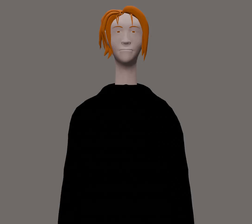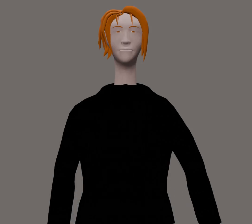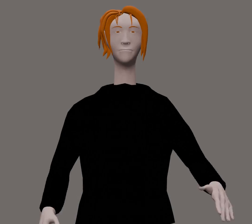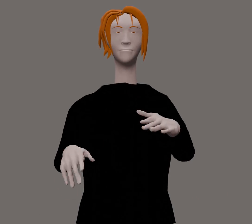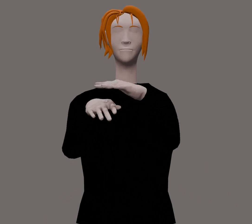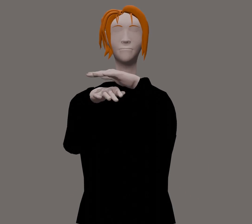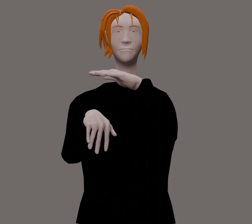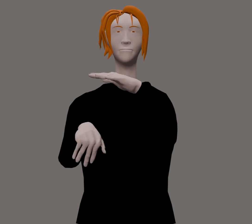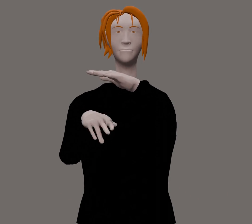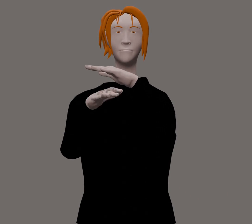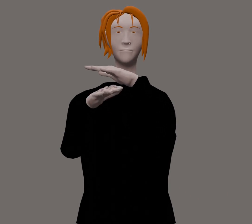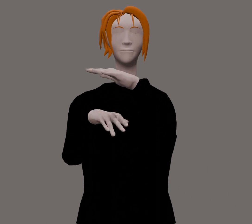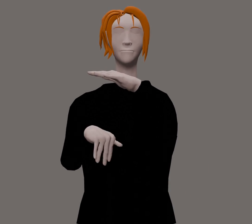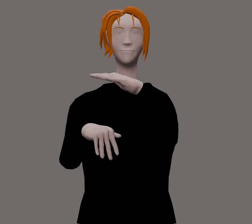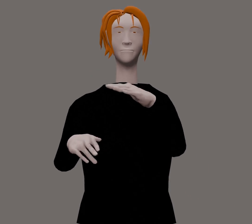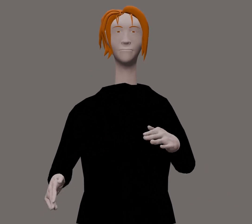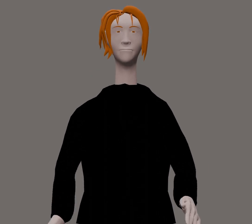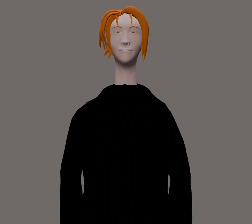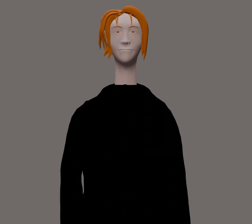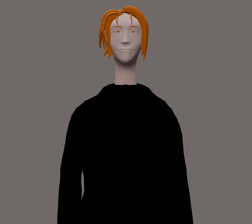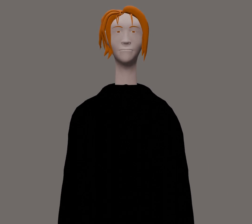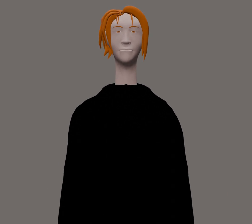Bottom Below